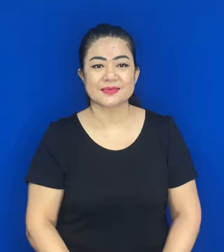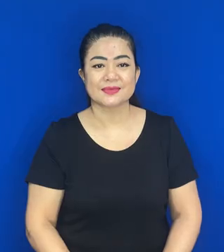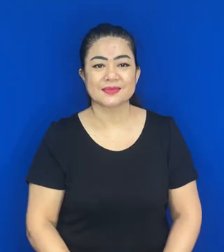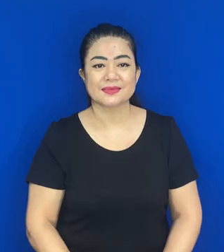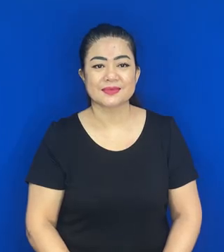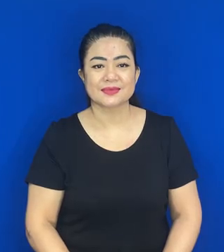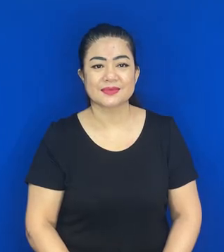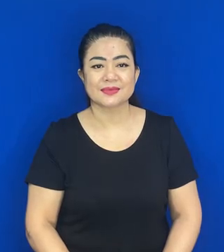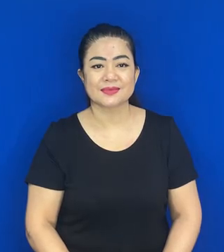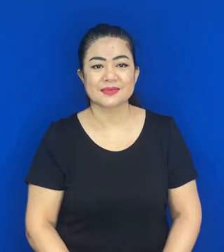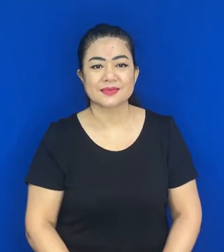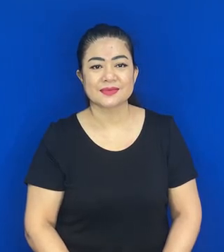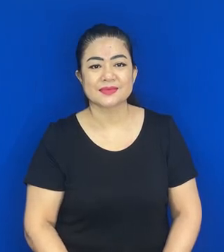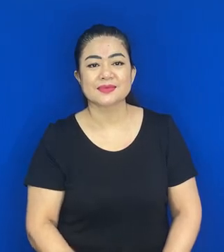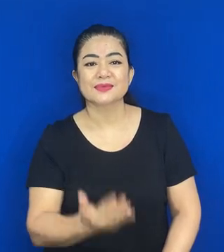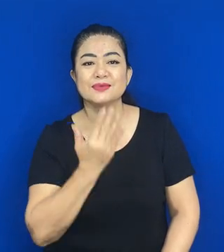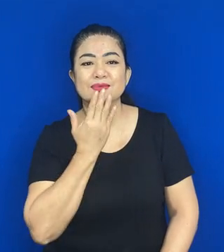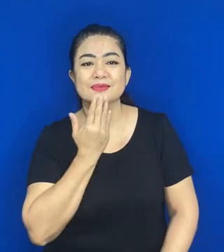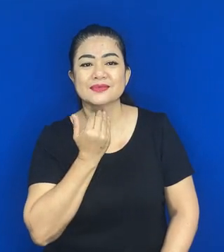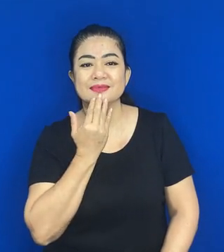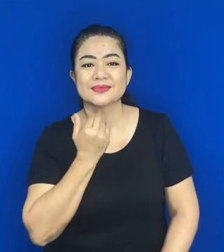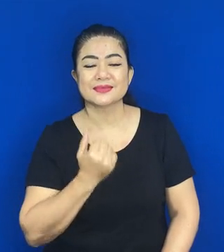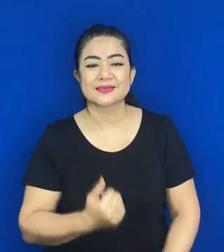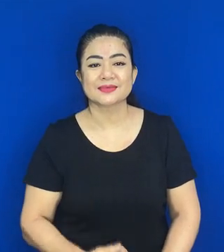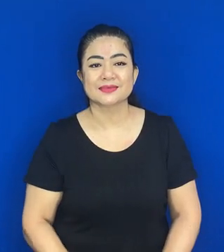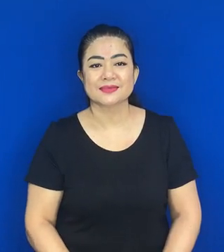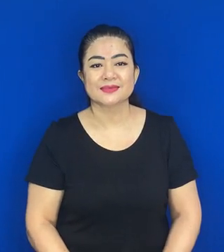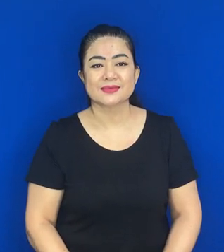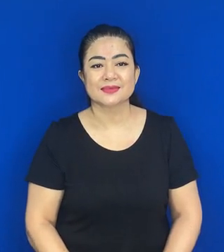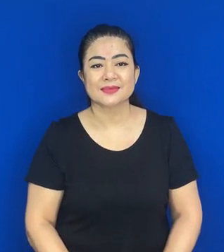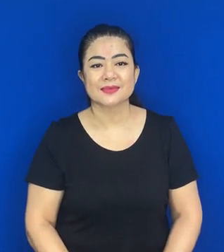sugar